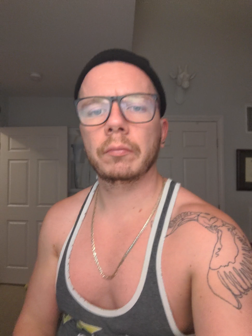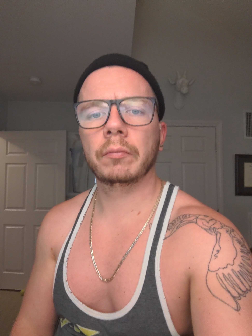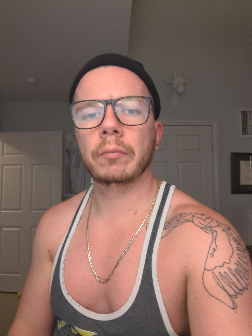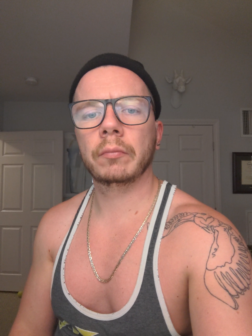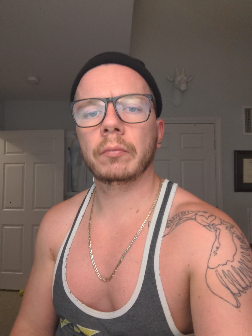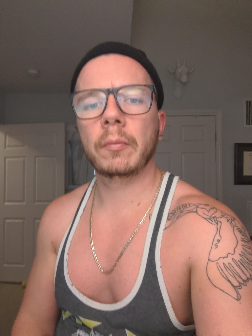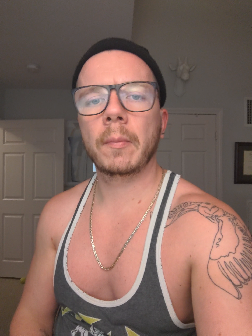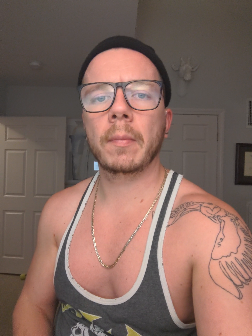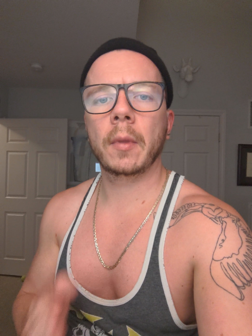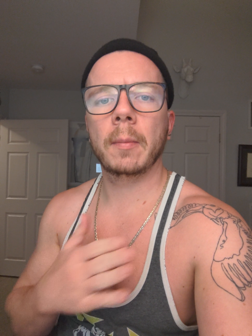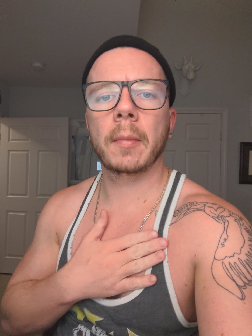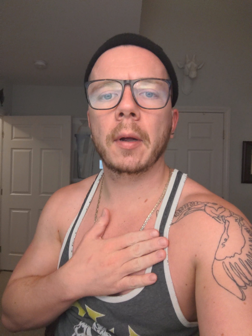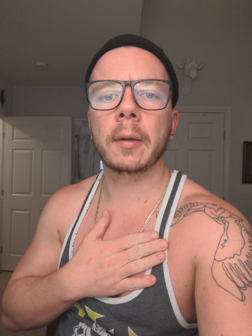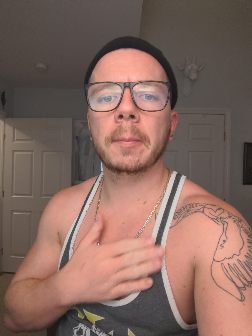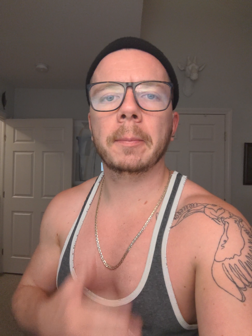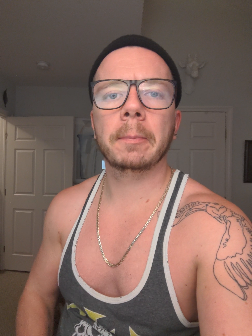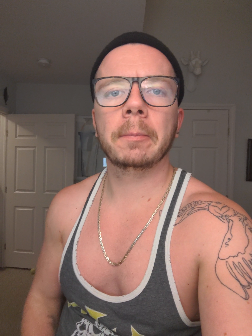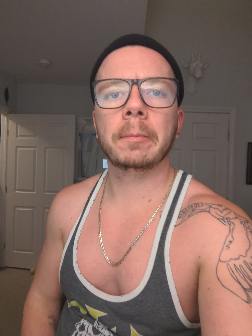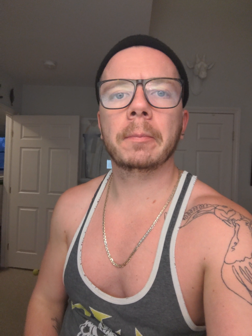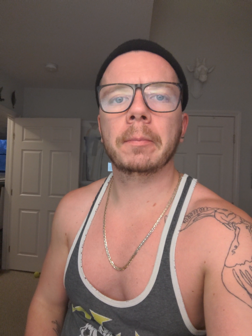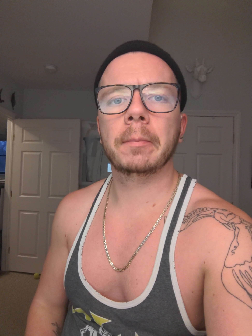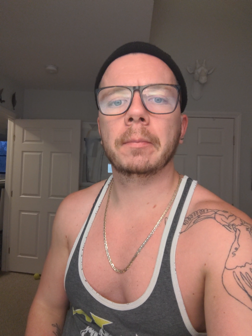my